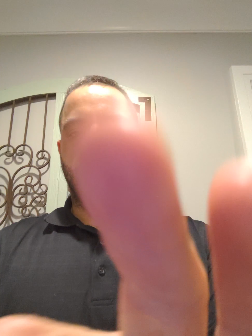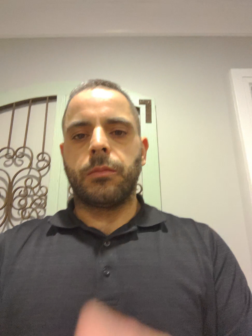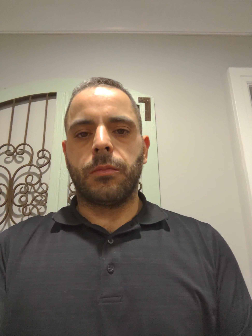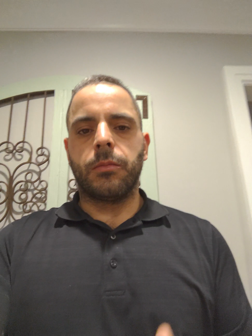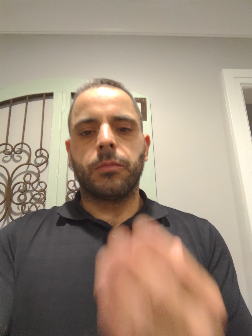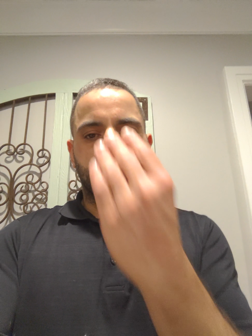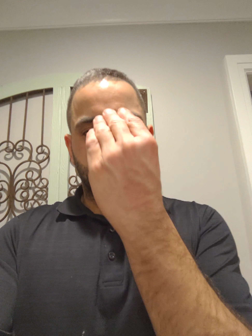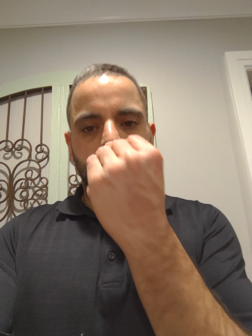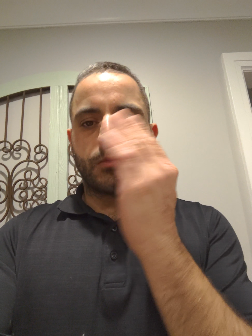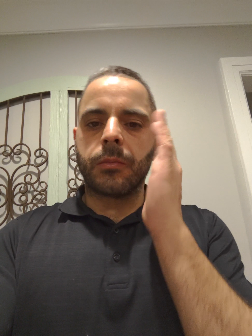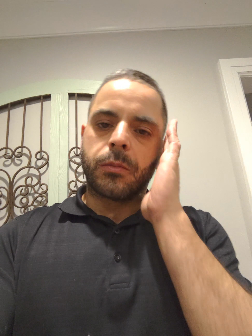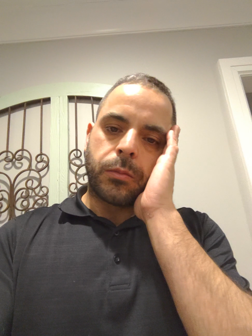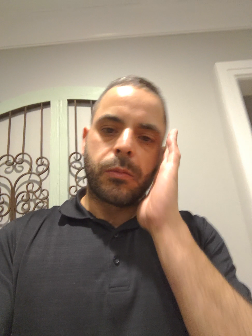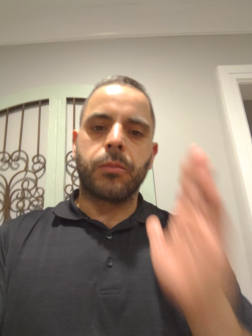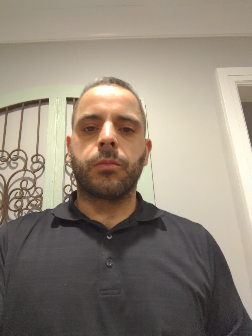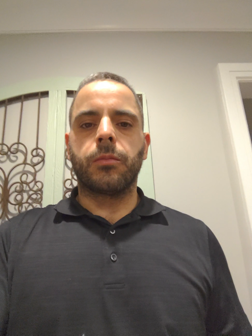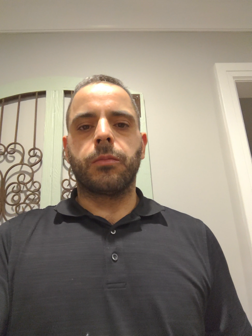nap